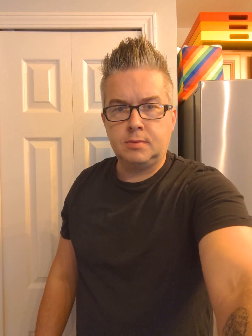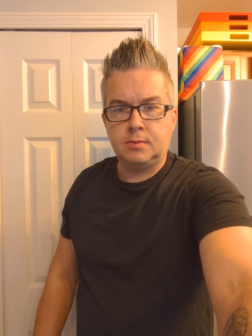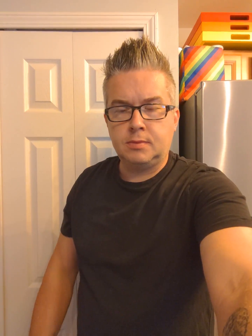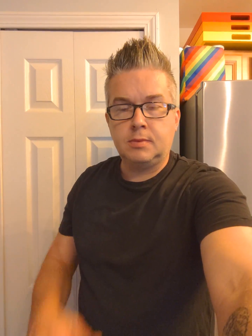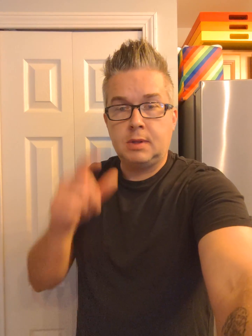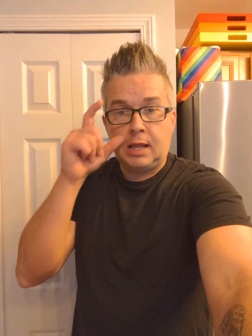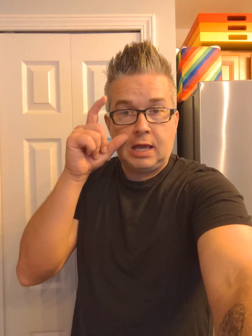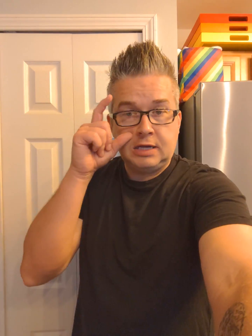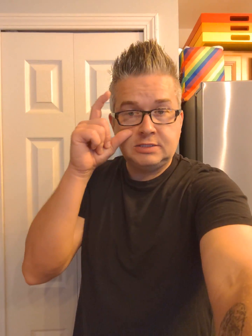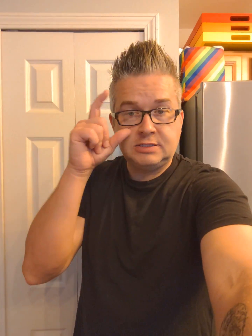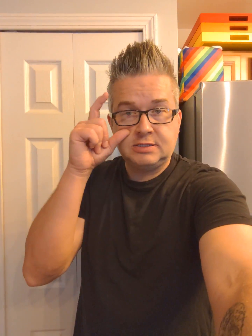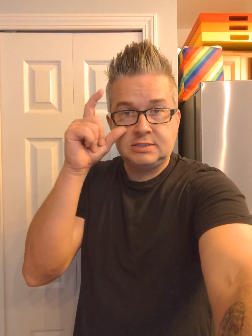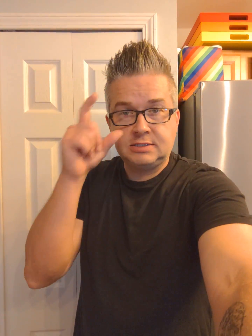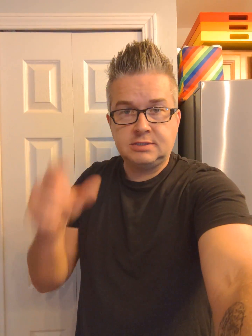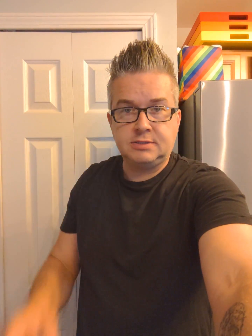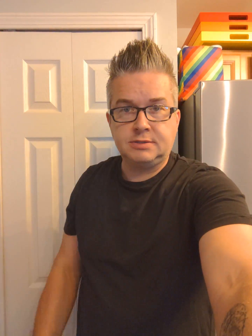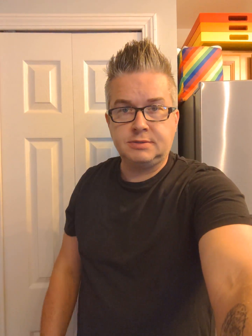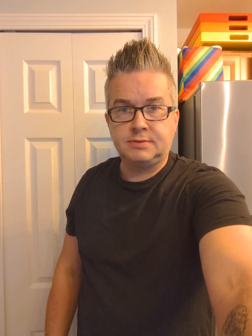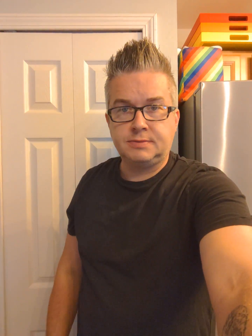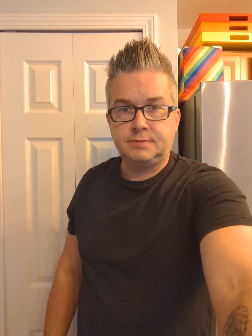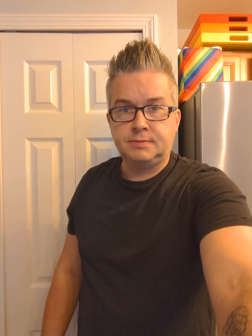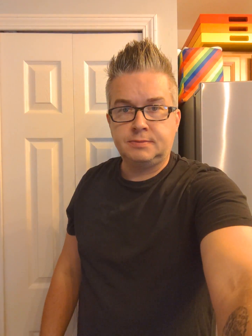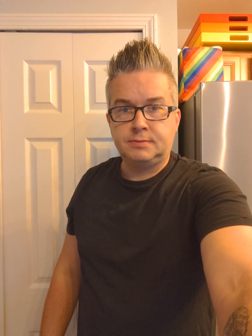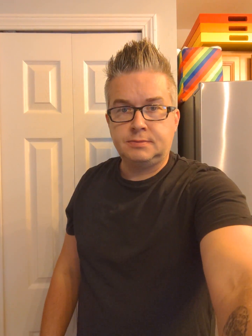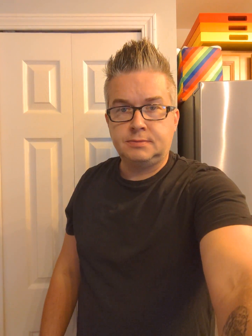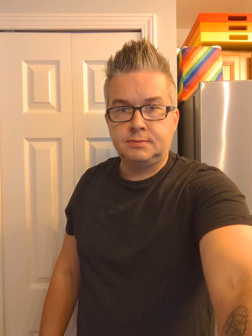glasses